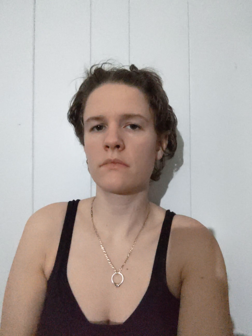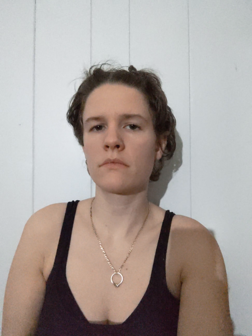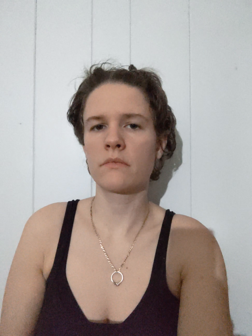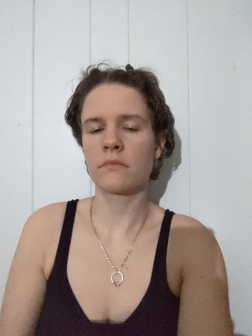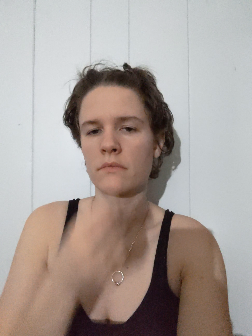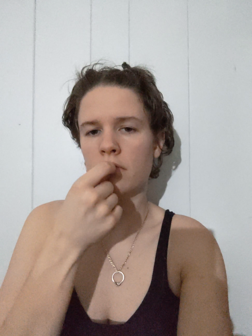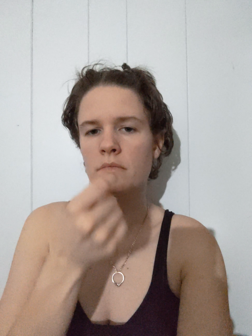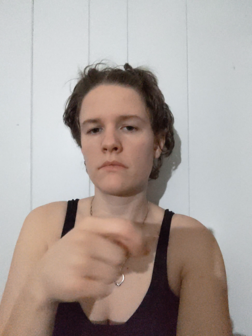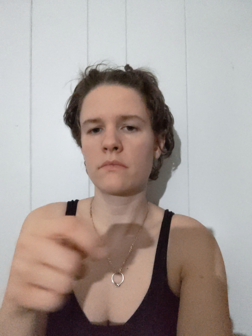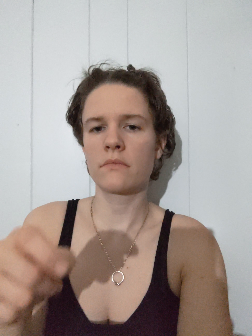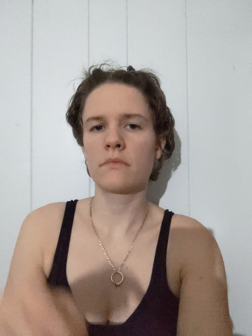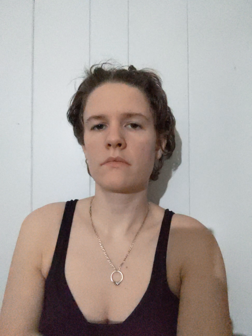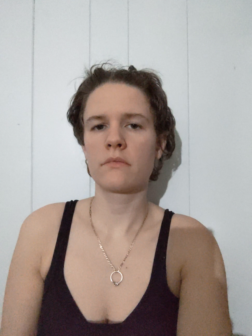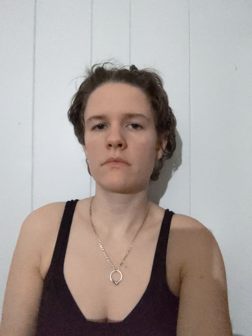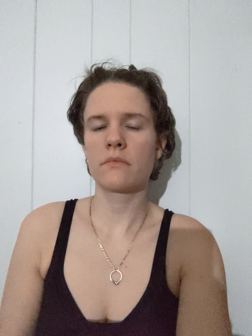pencil